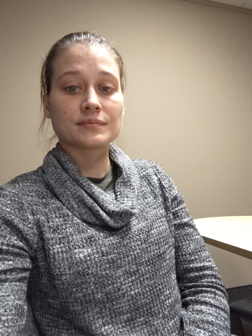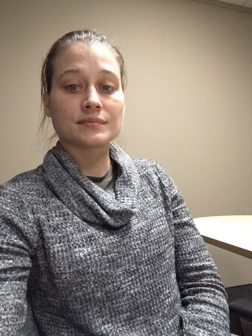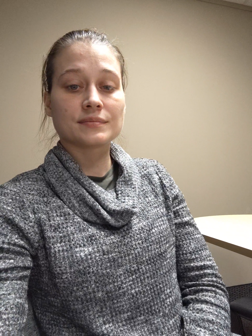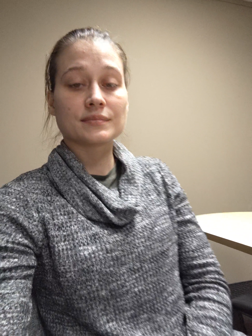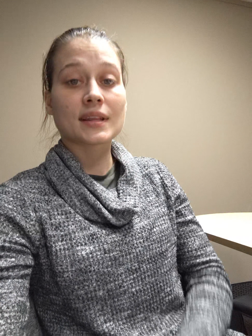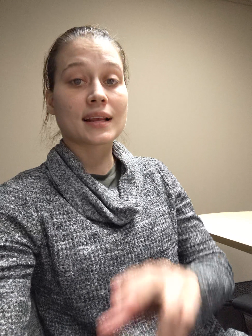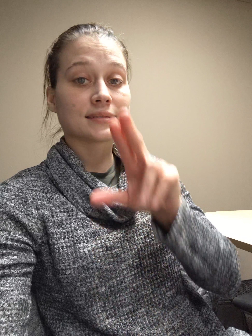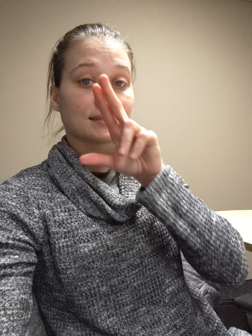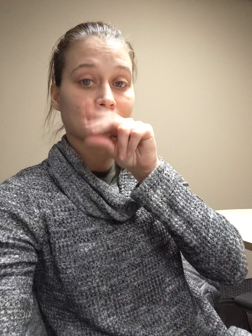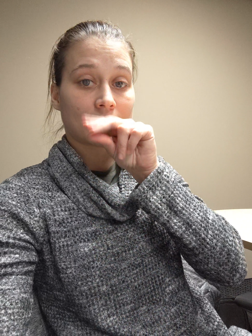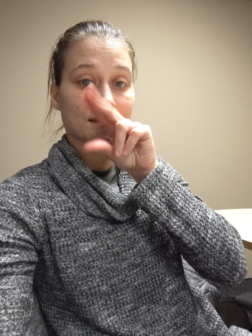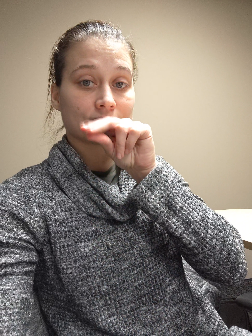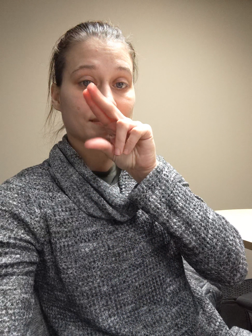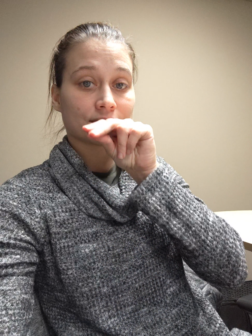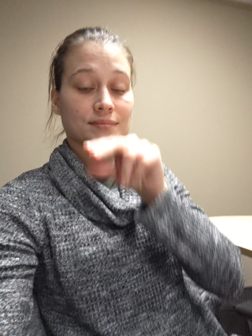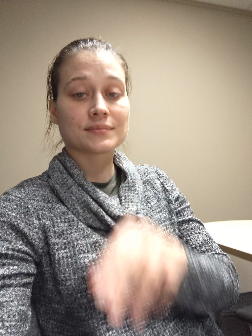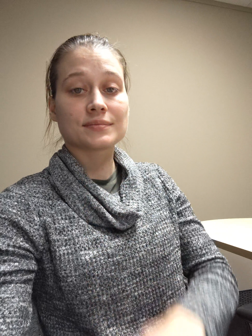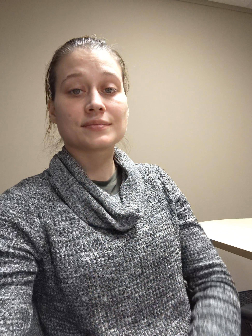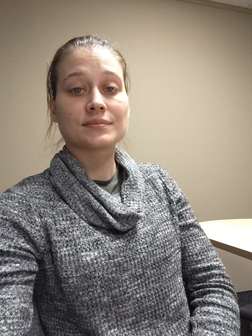duck